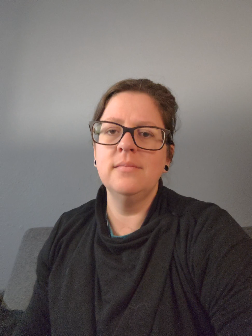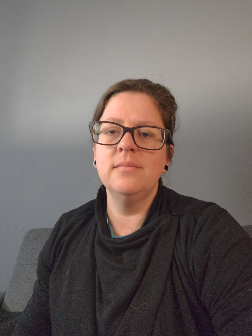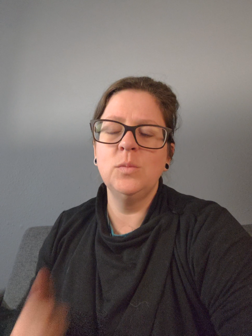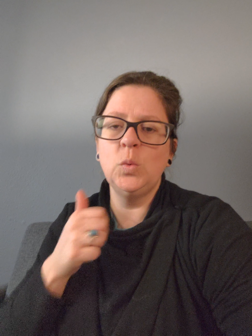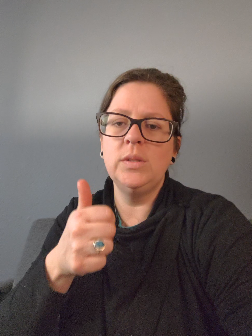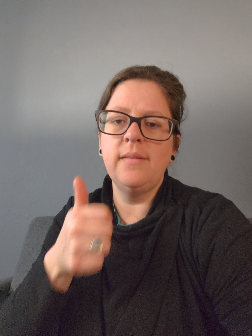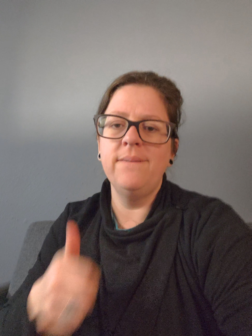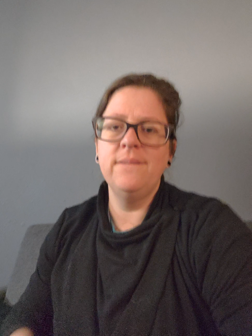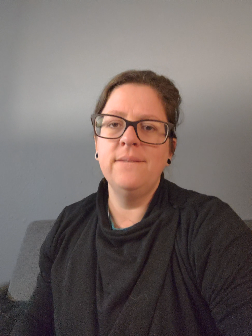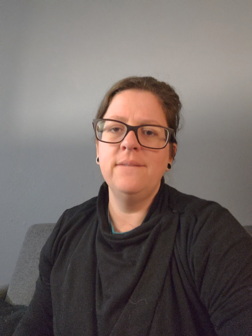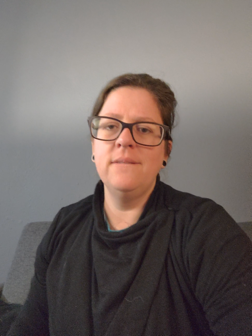yourself